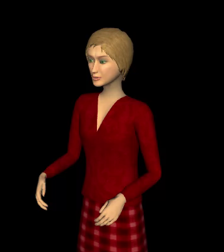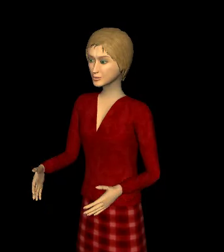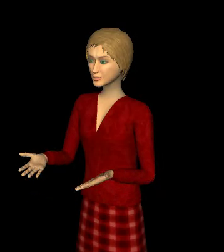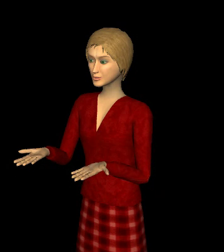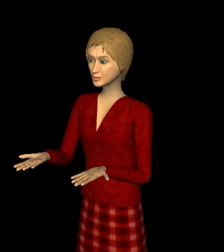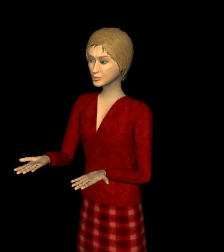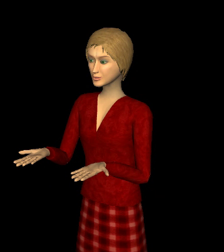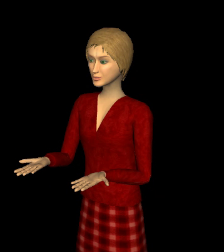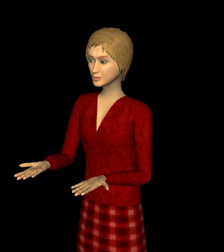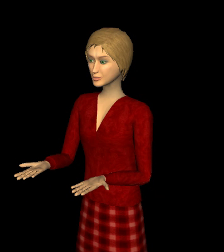الآن